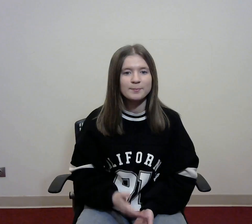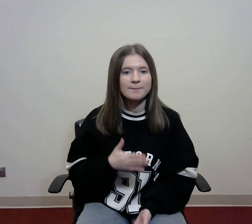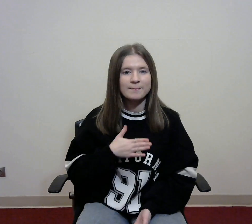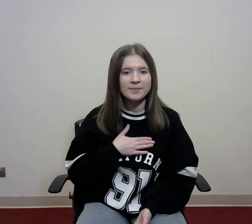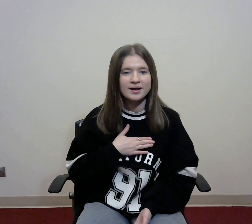mənim